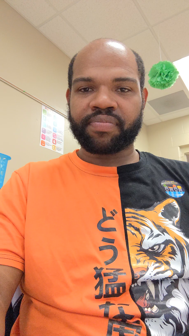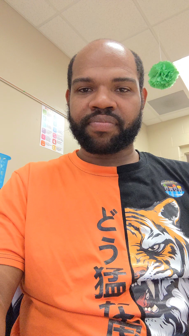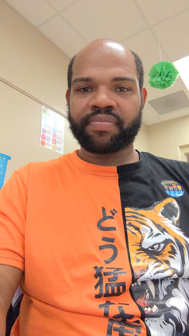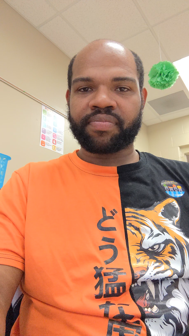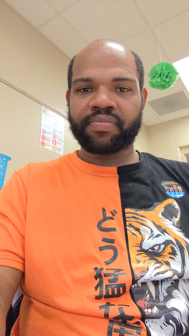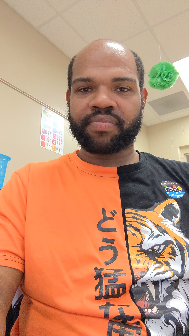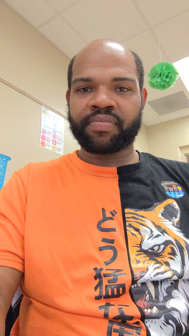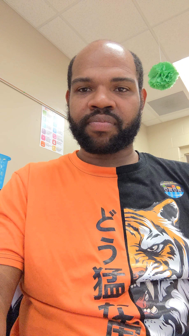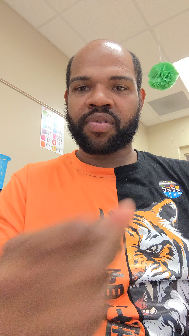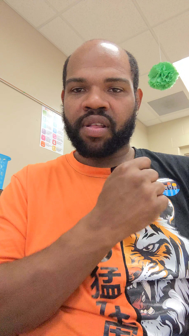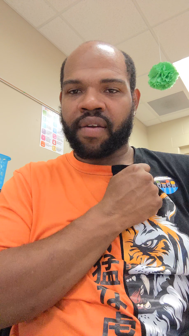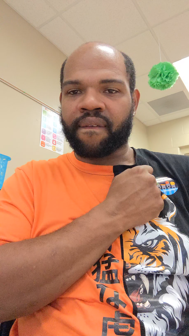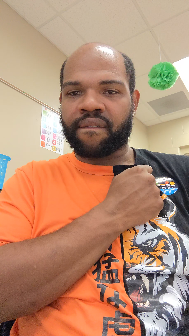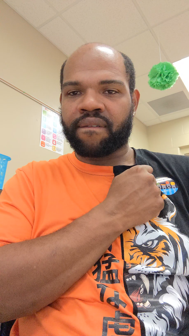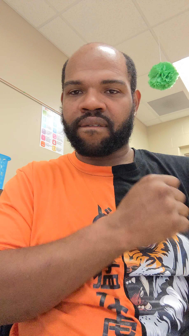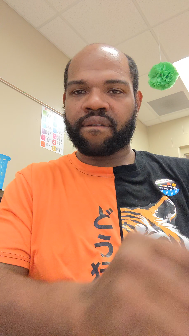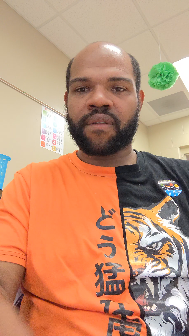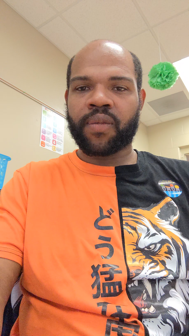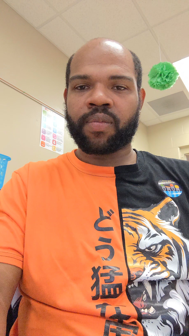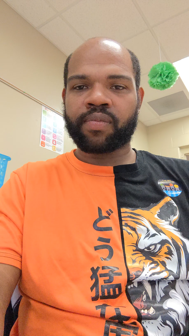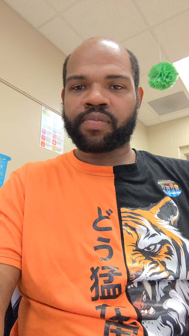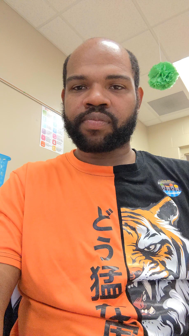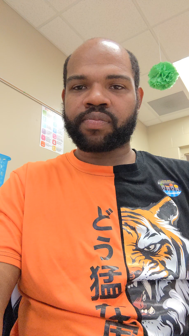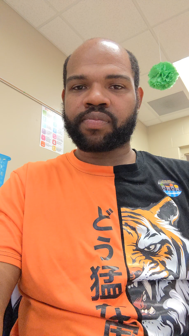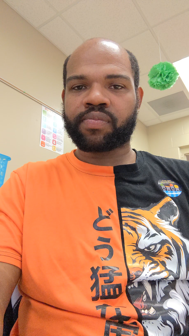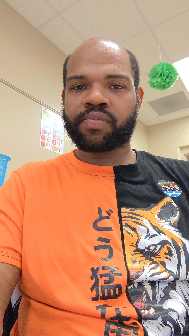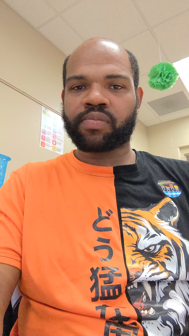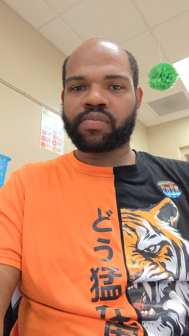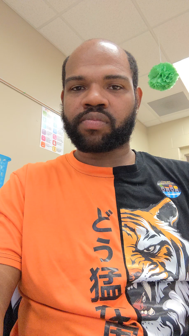love